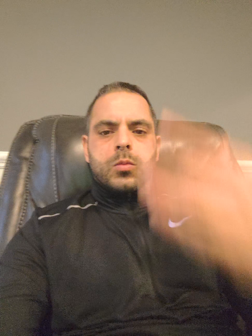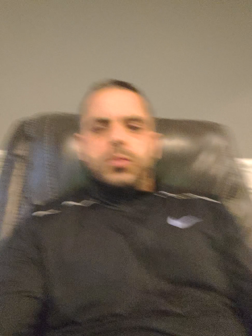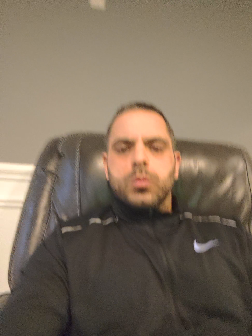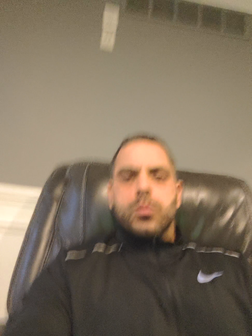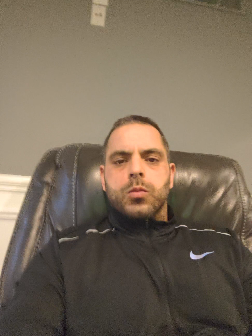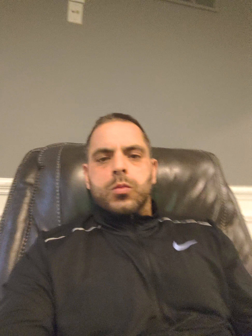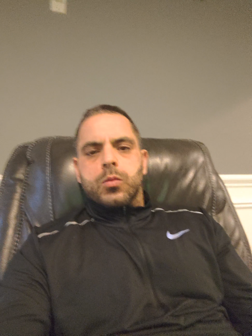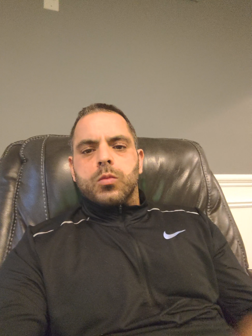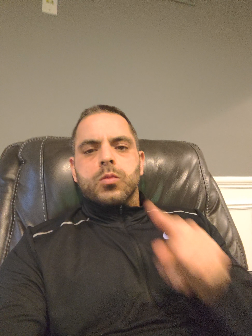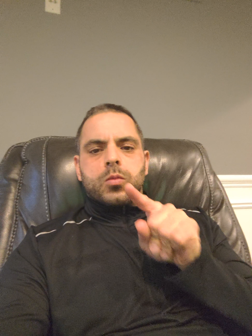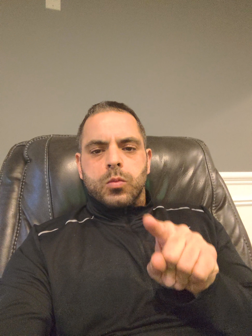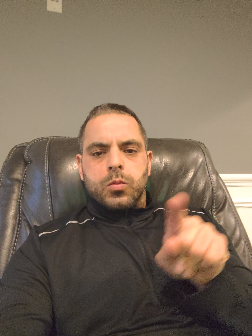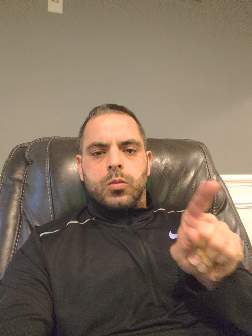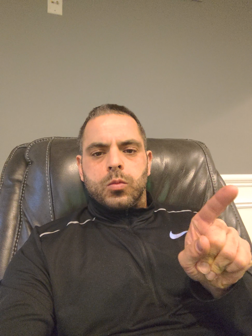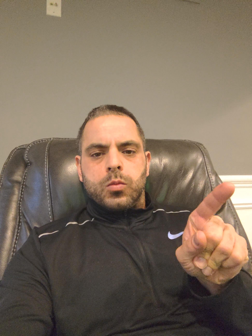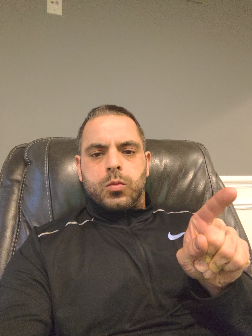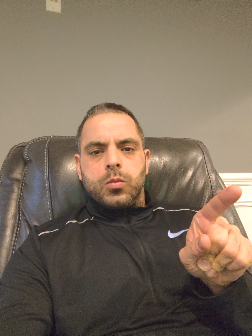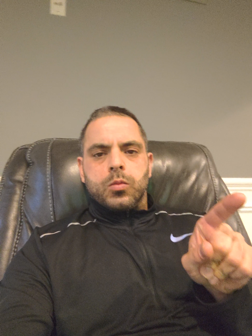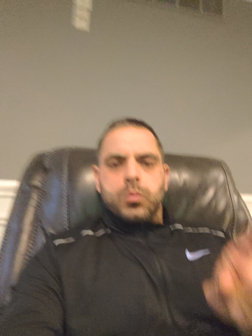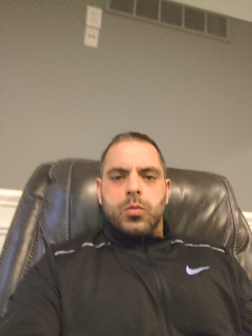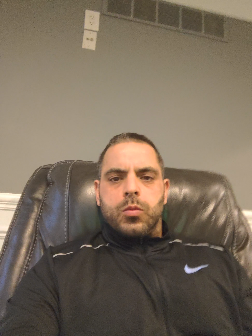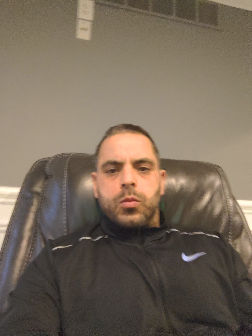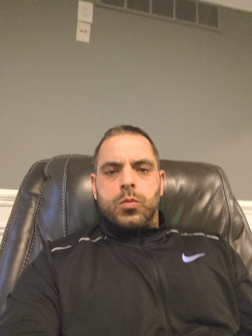he/she/it